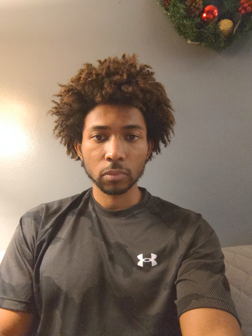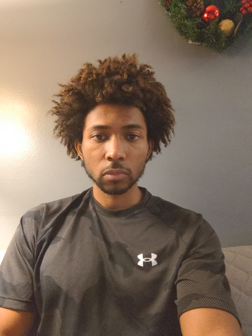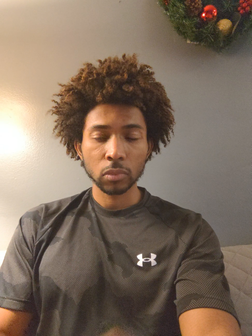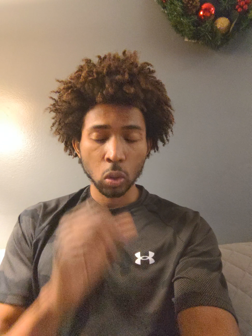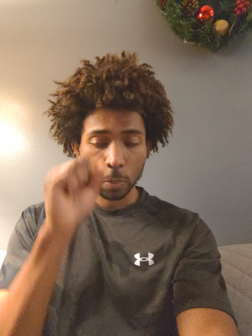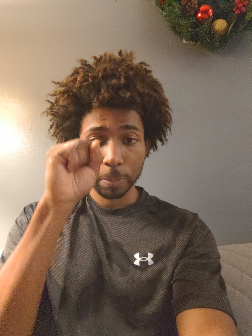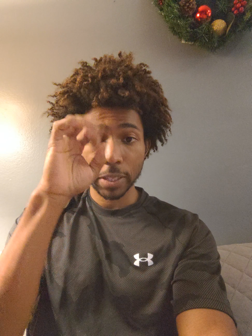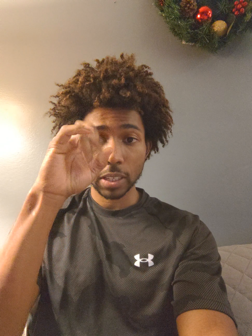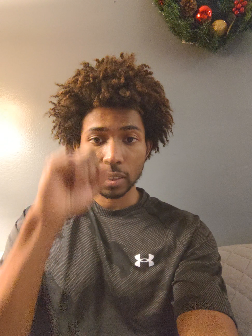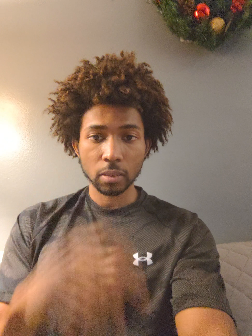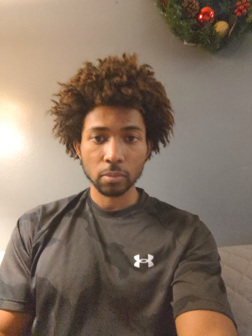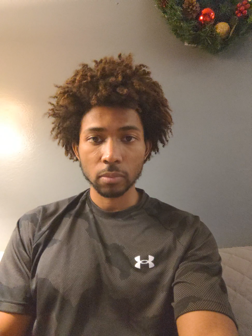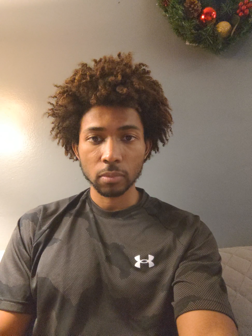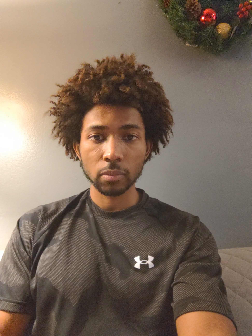awake